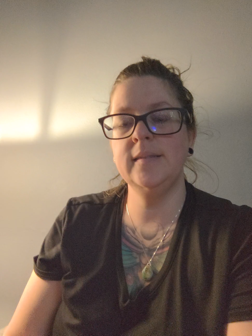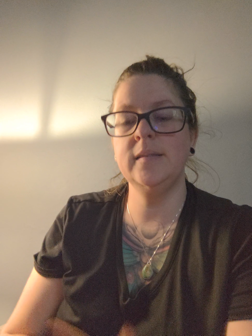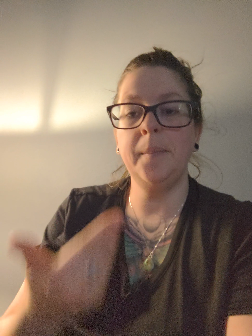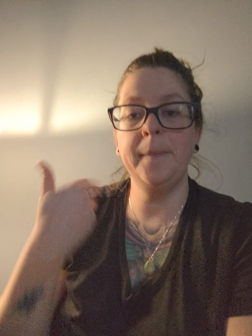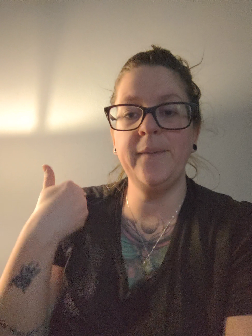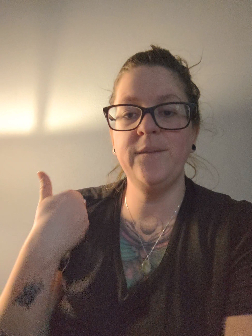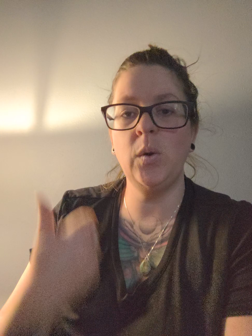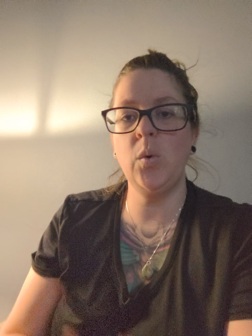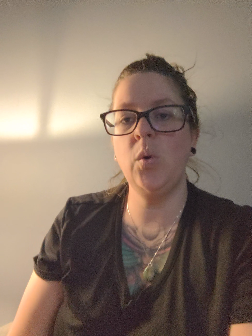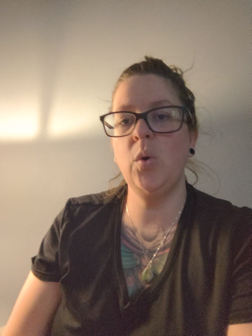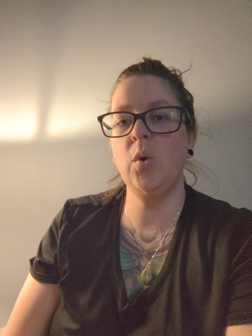before